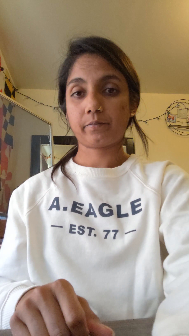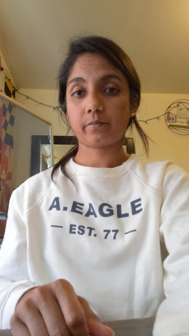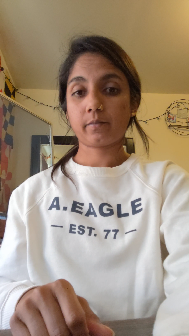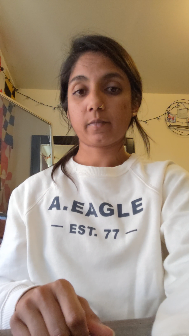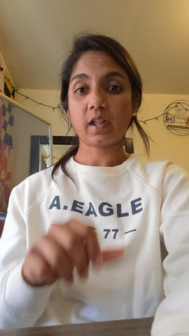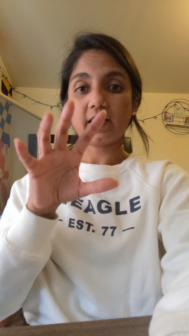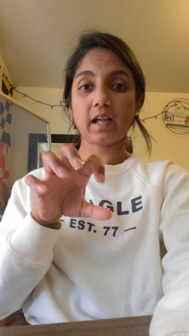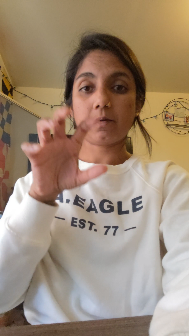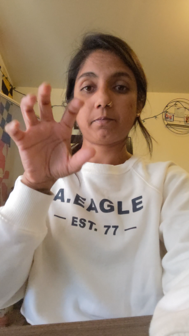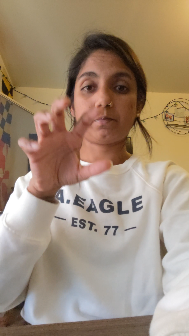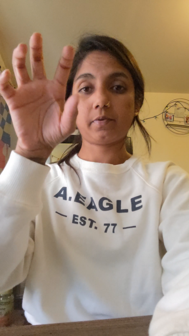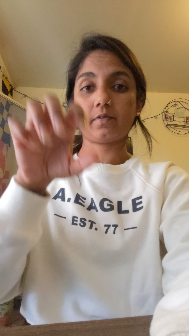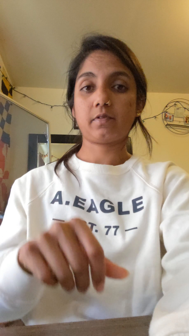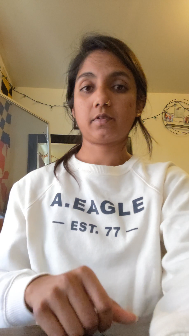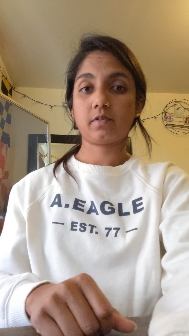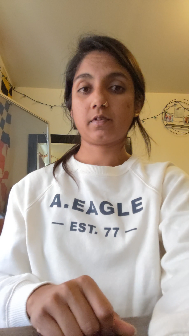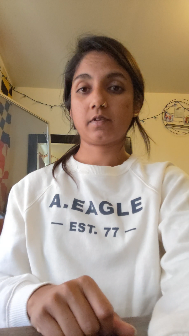climb